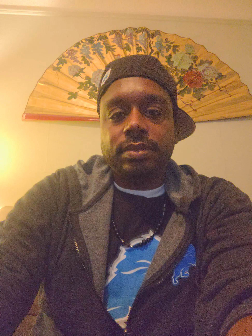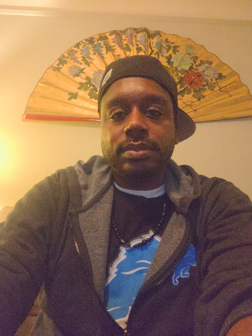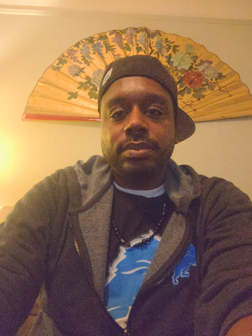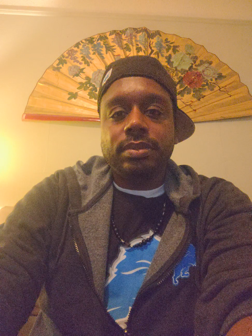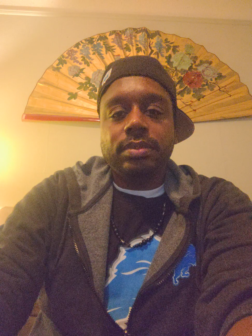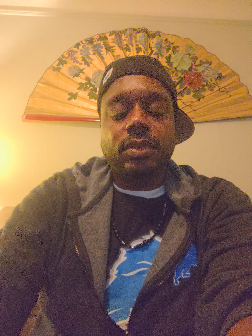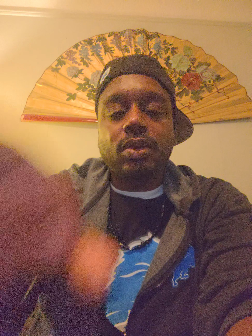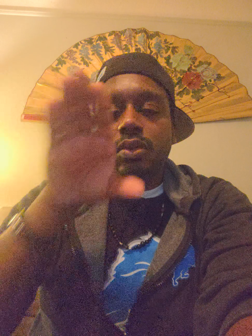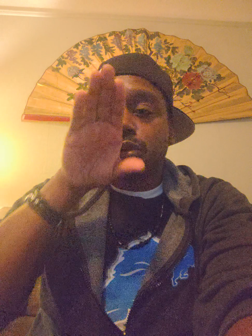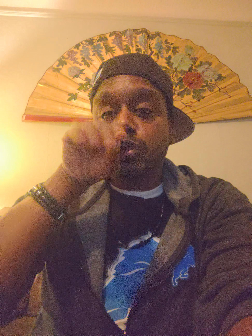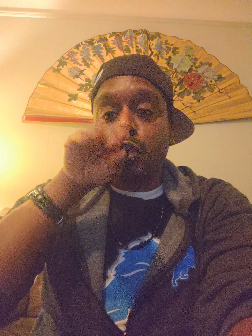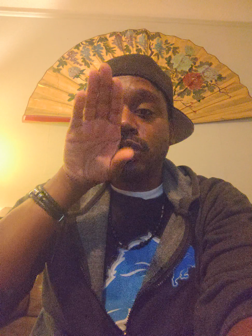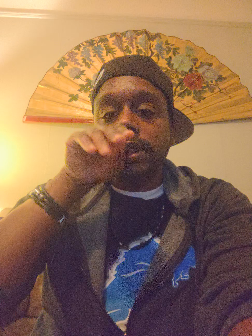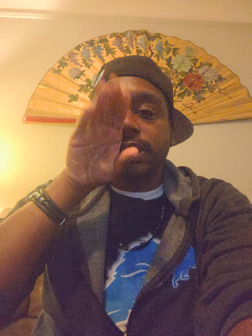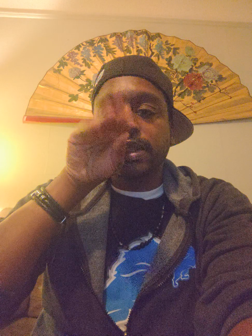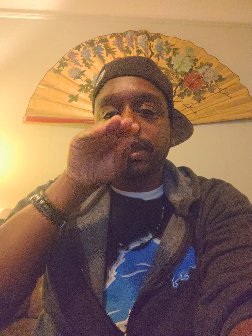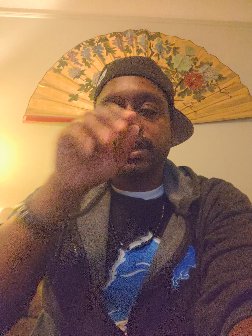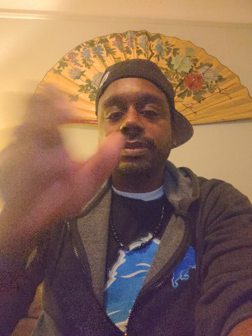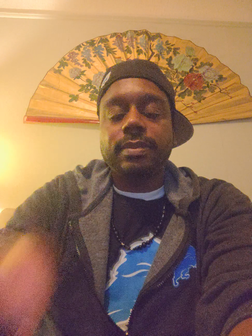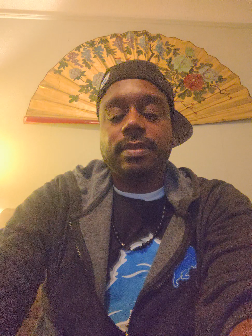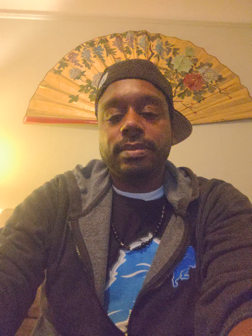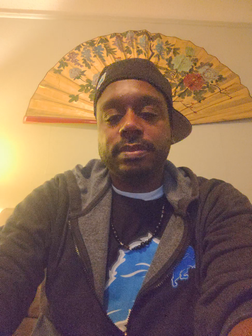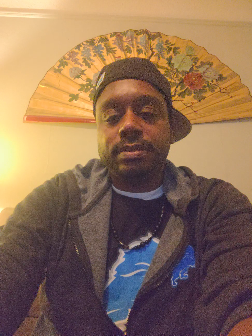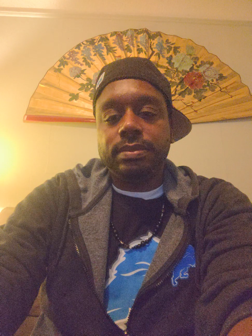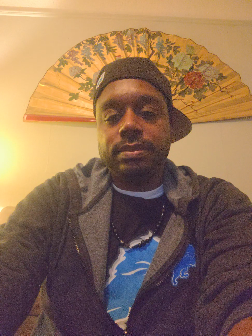goose